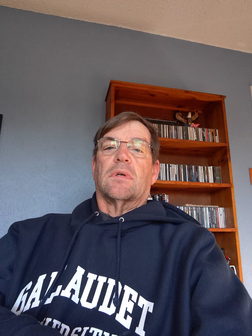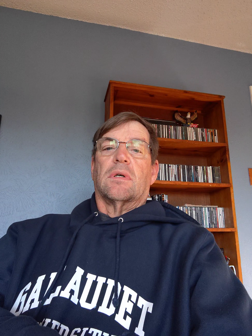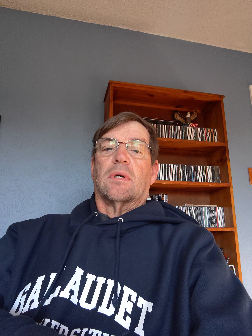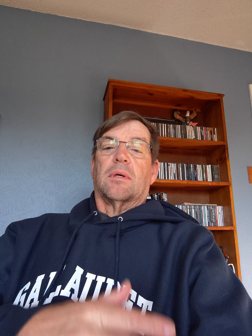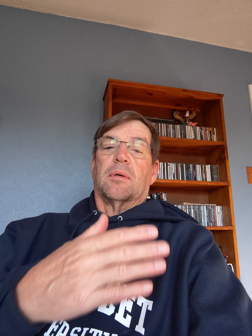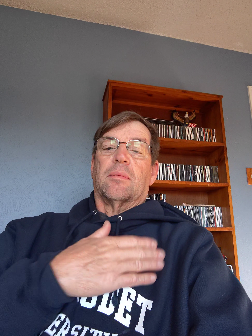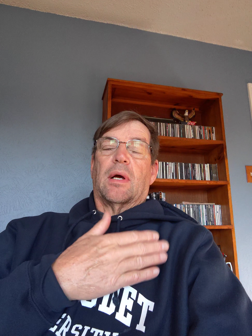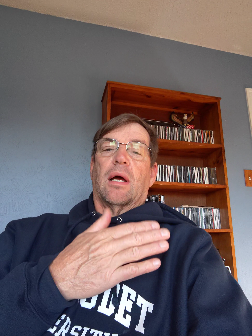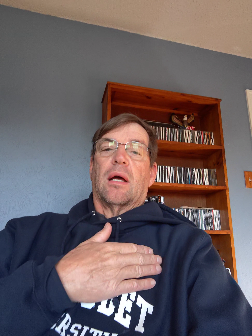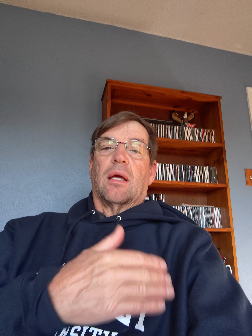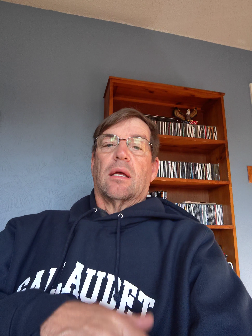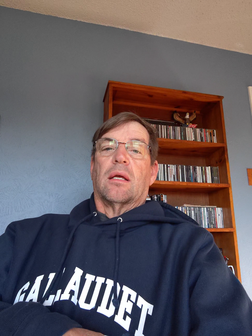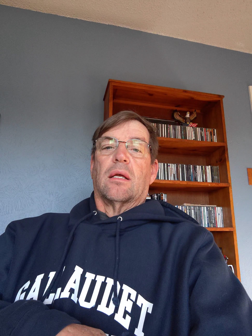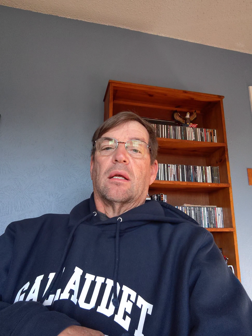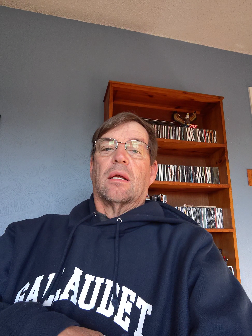my